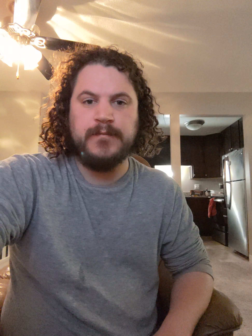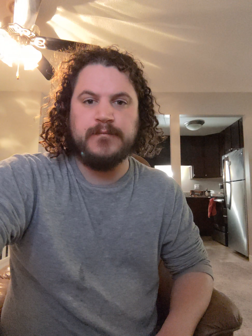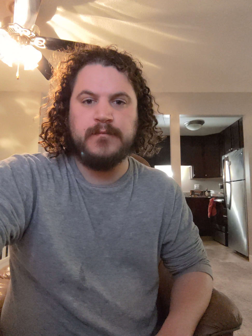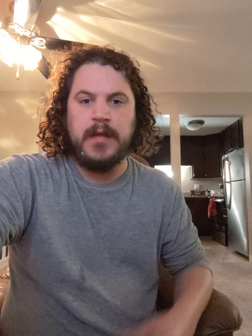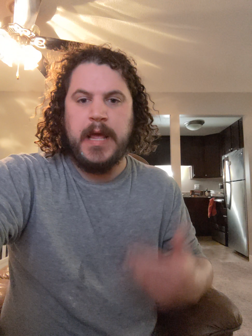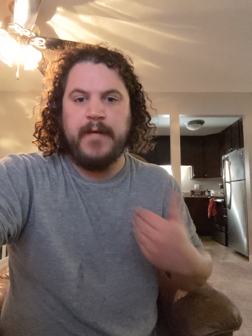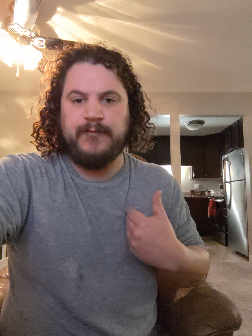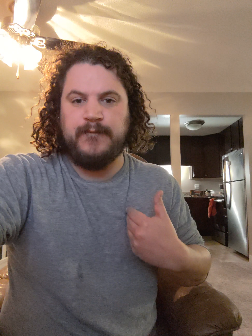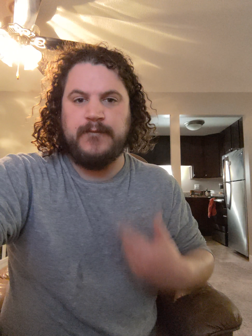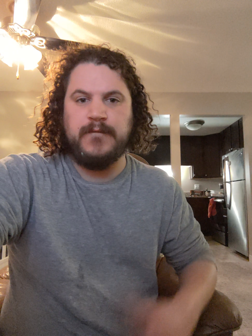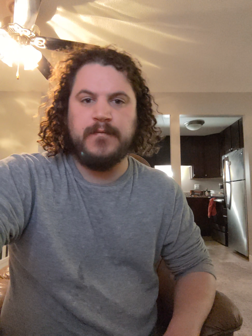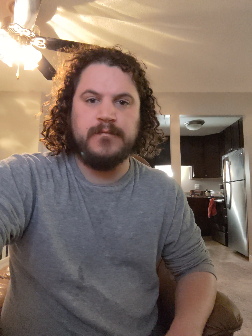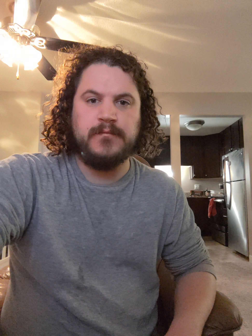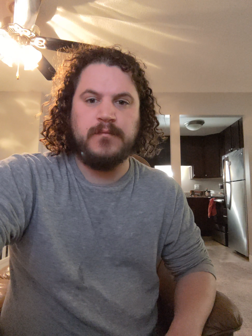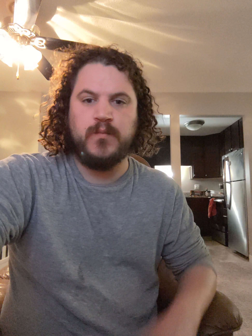have